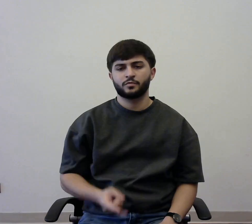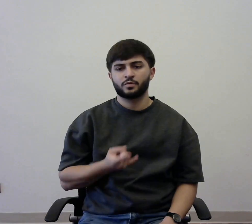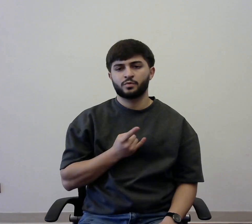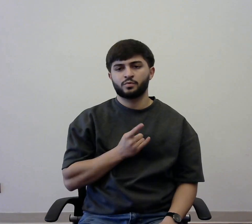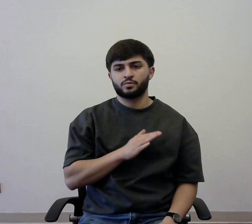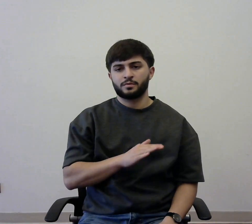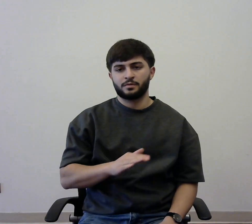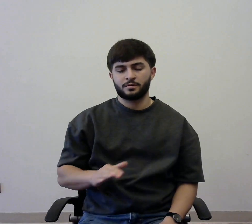uşaqlar